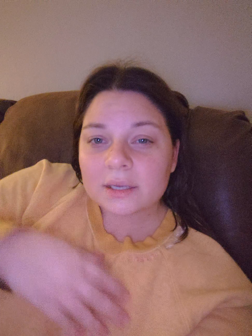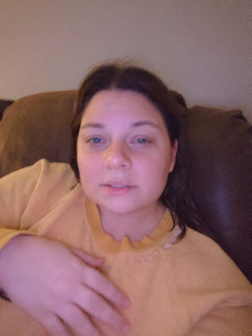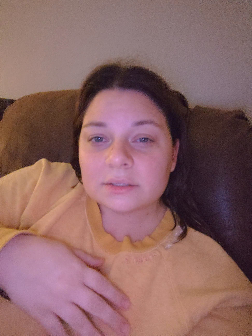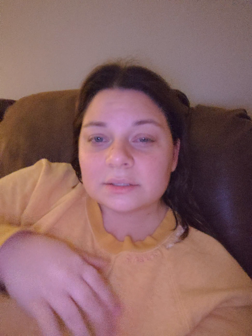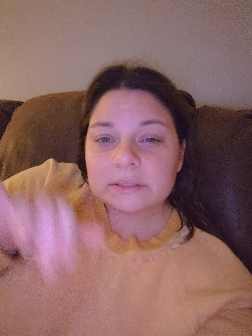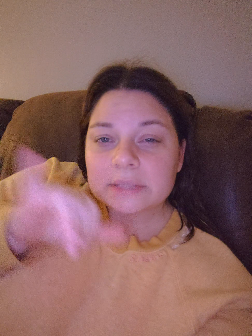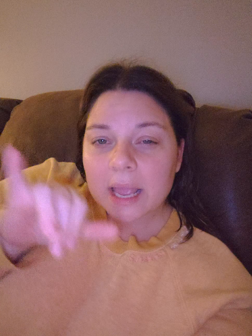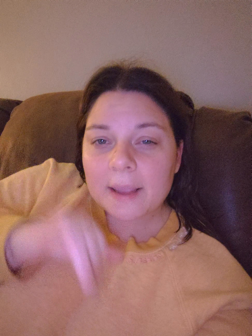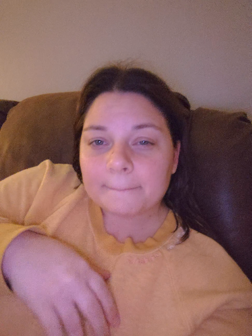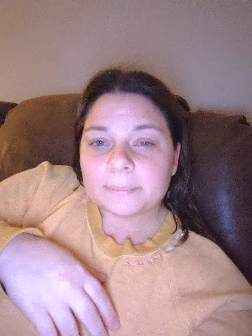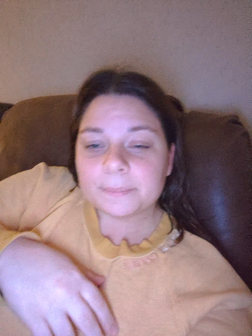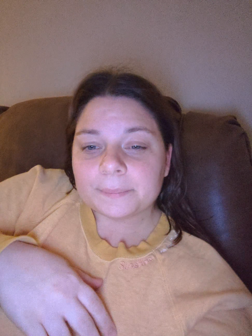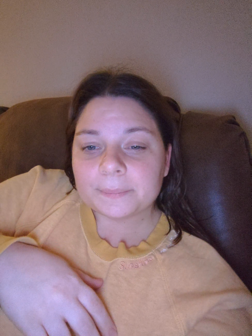same